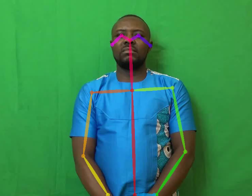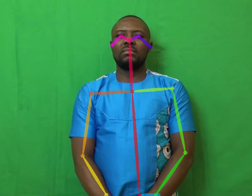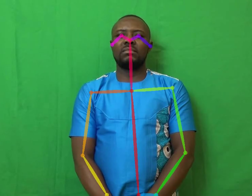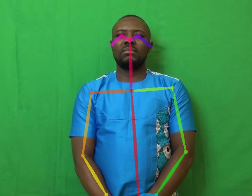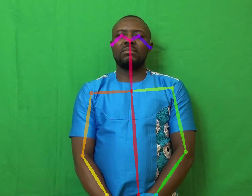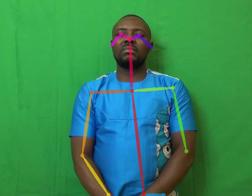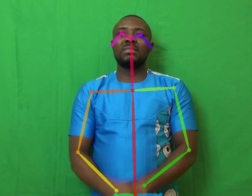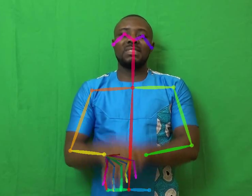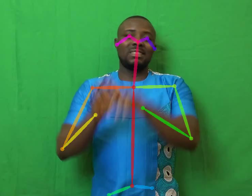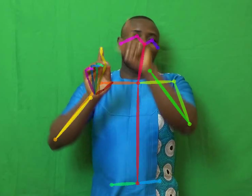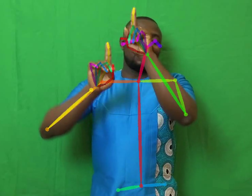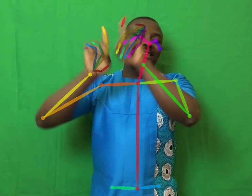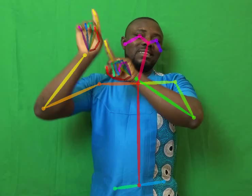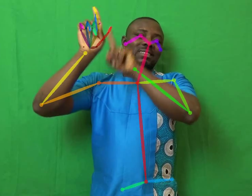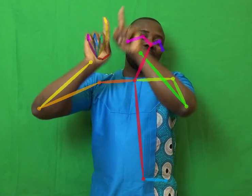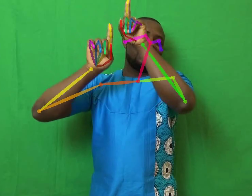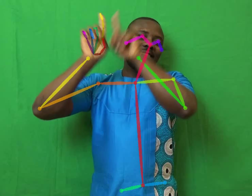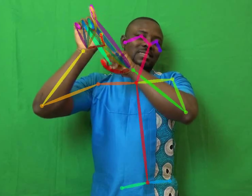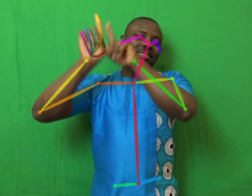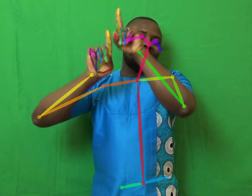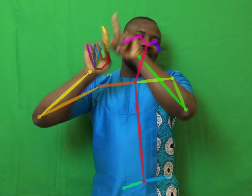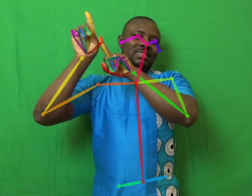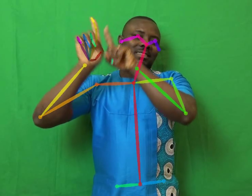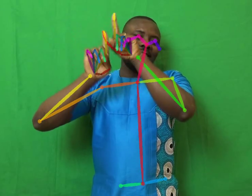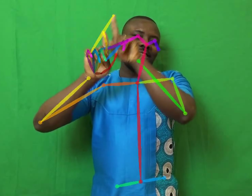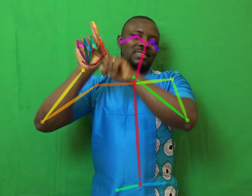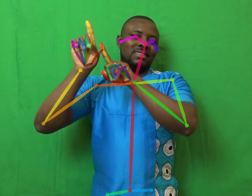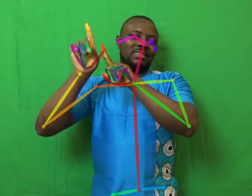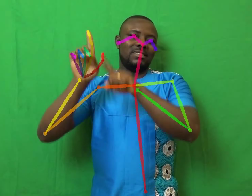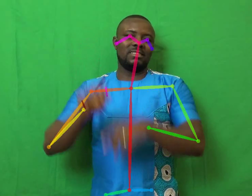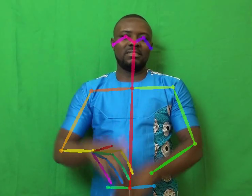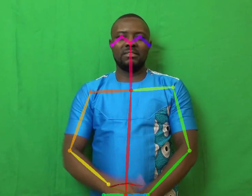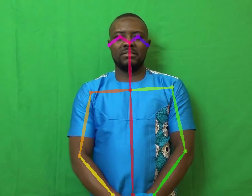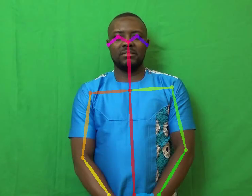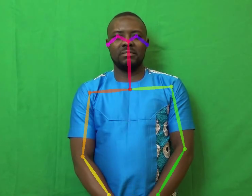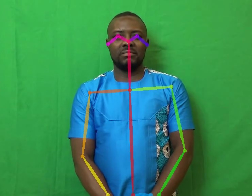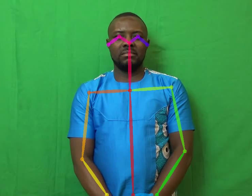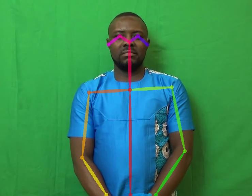star